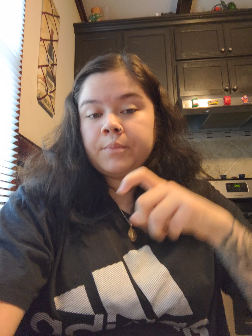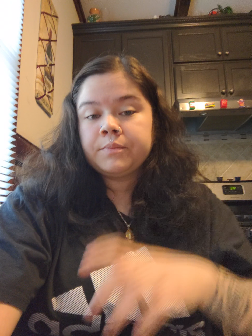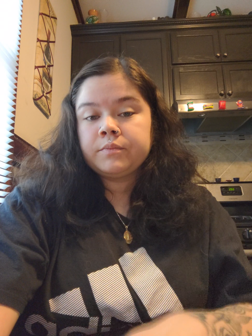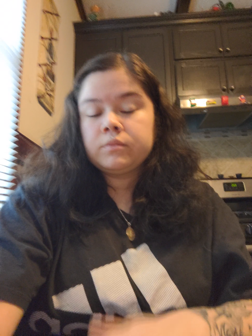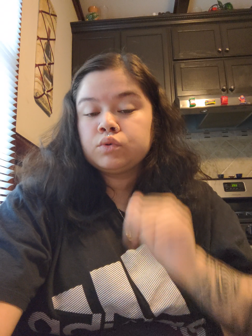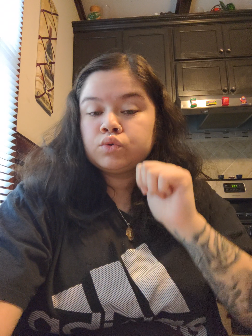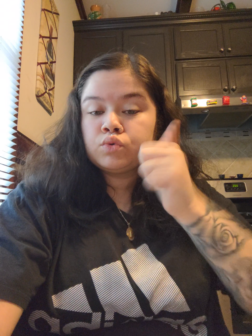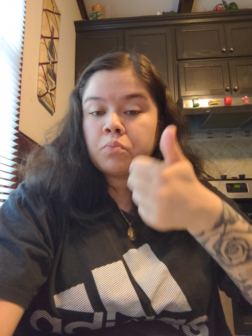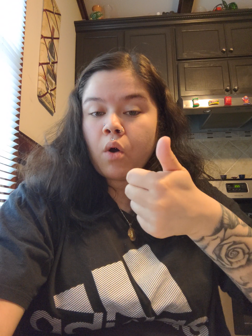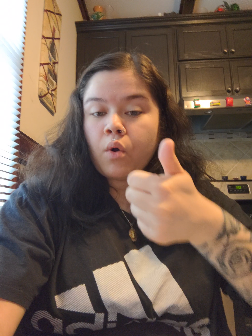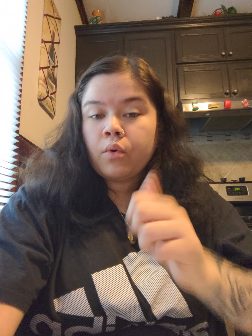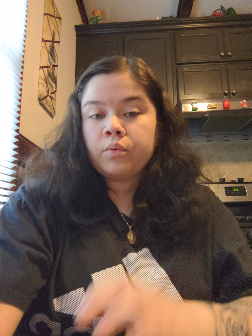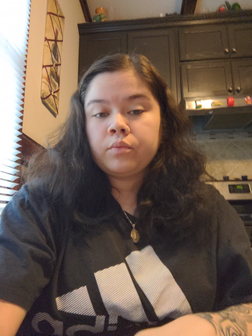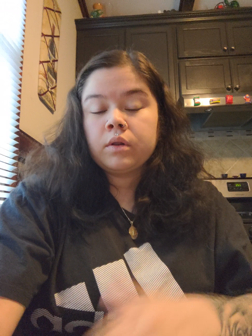tomorrow